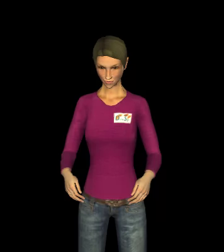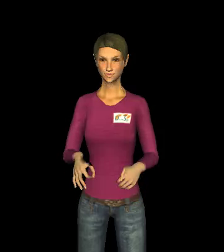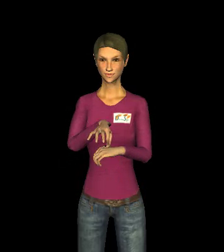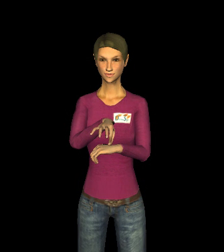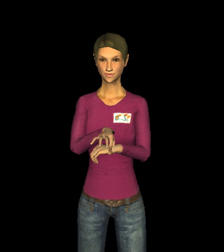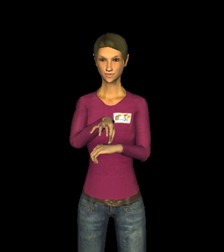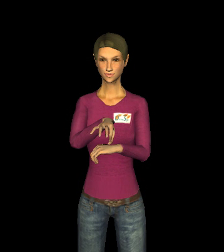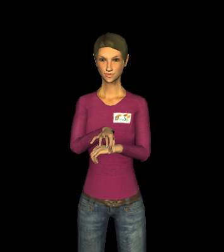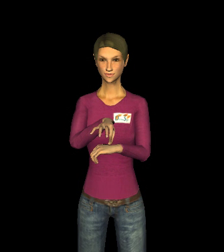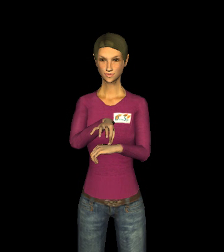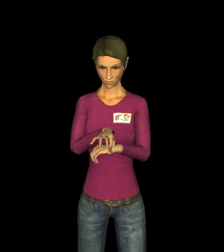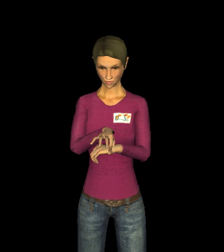مريض